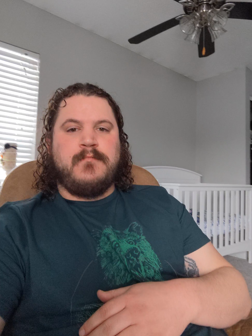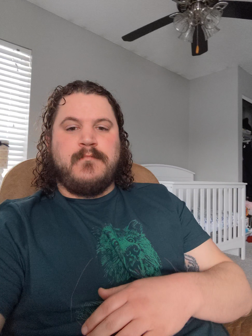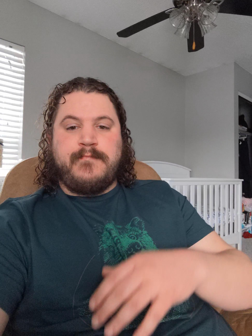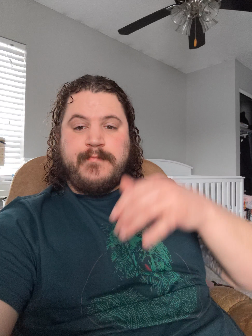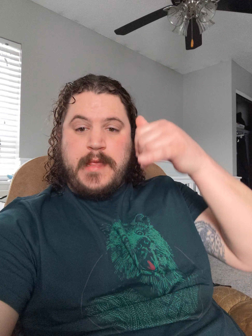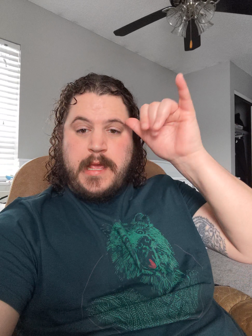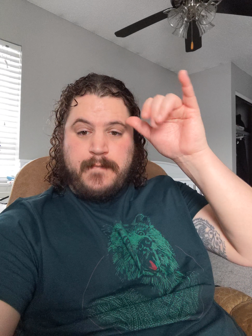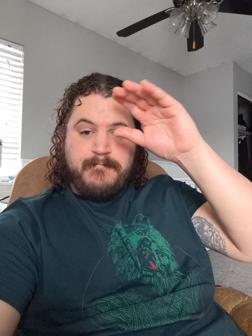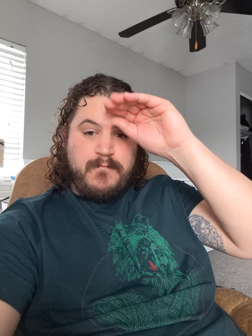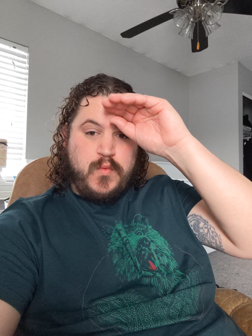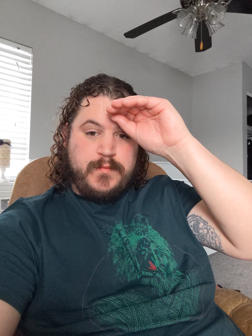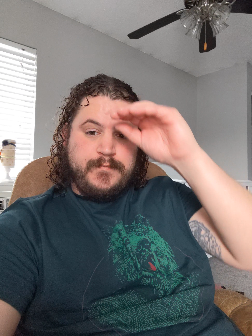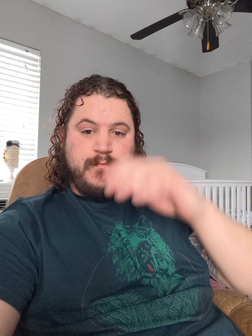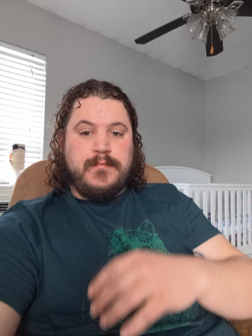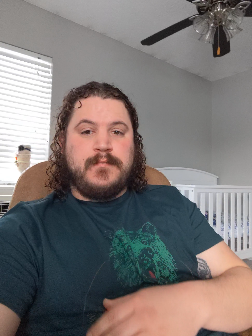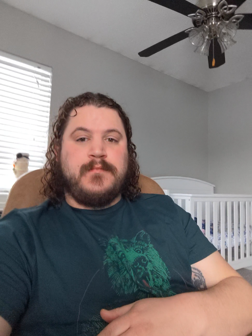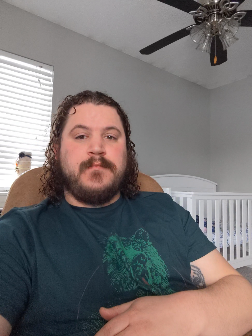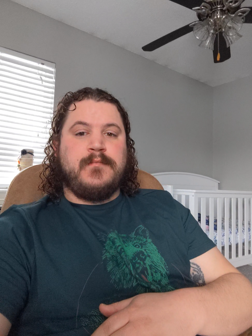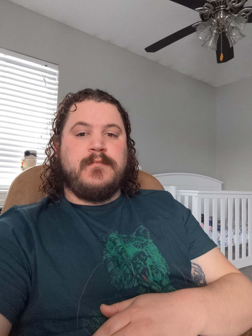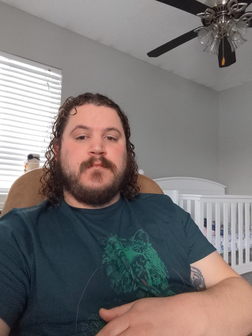cowboy